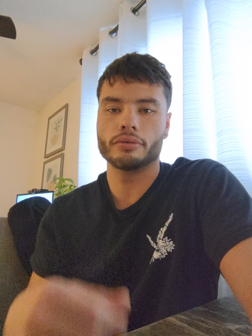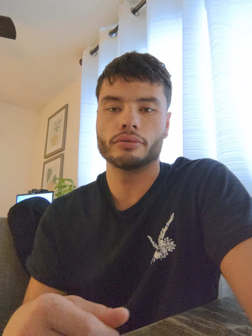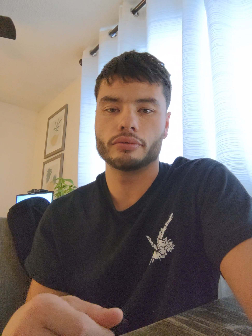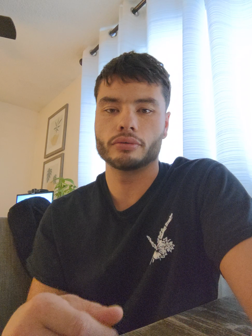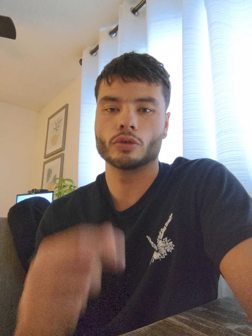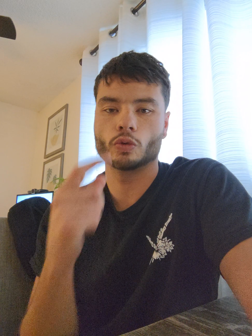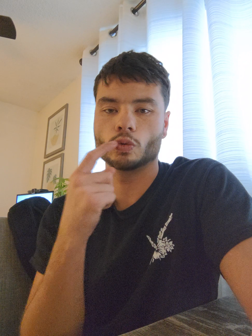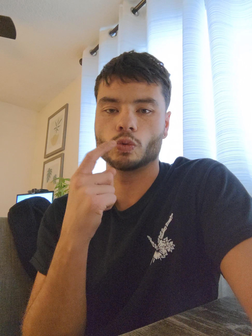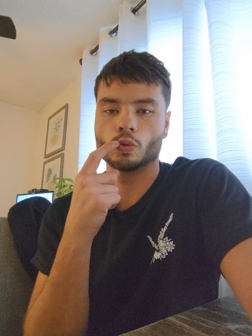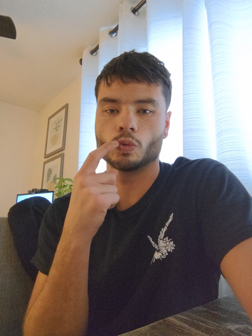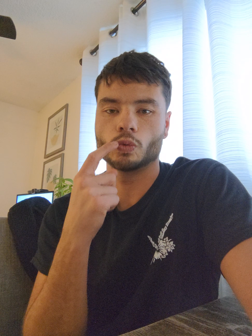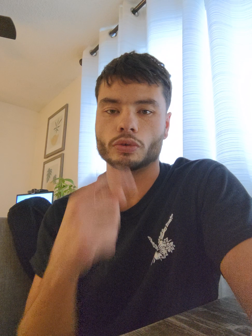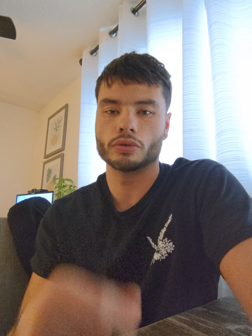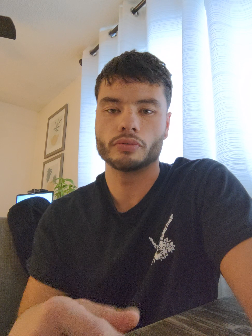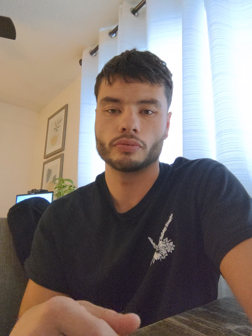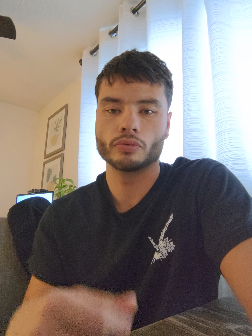tooth